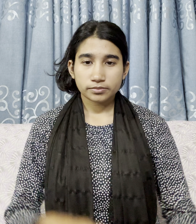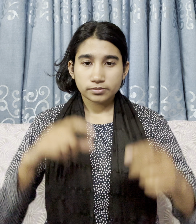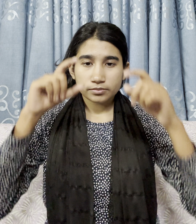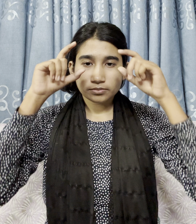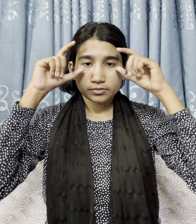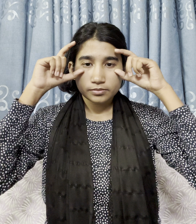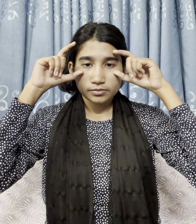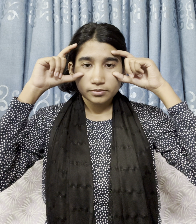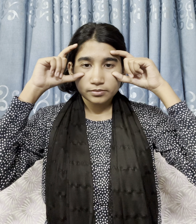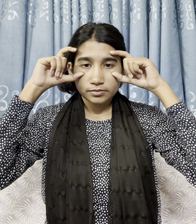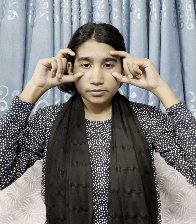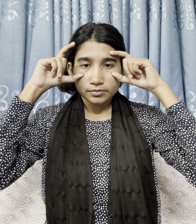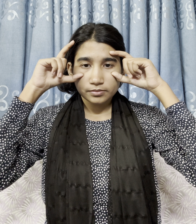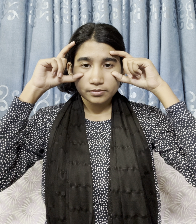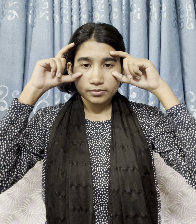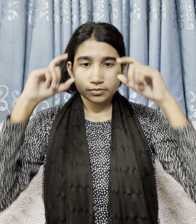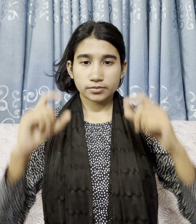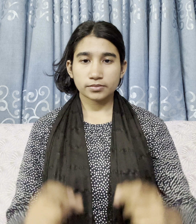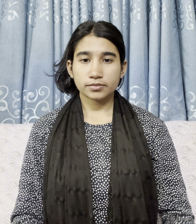ক্যামেরা